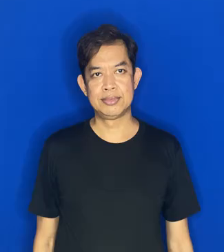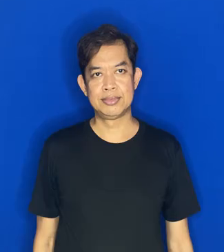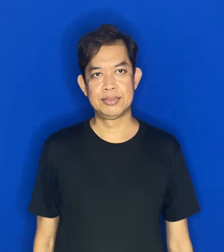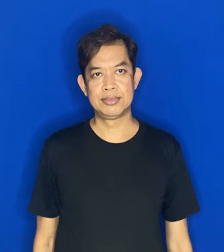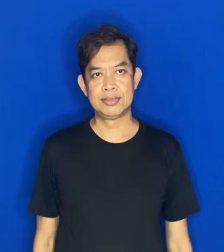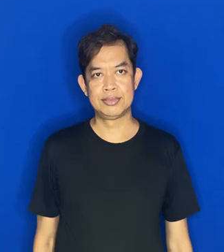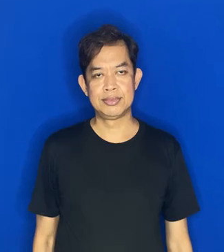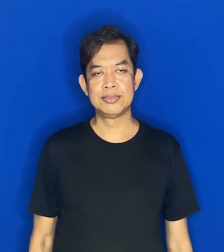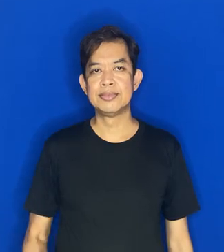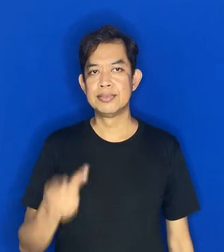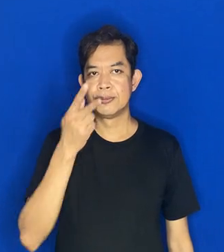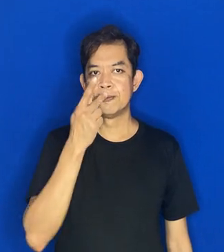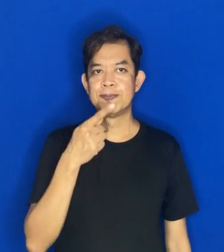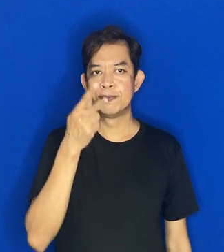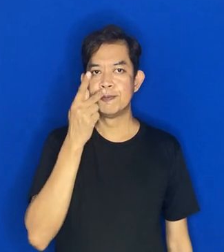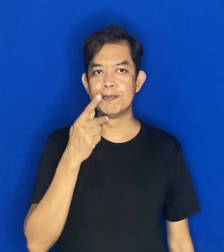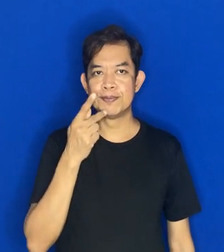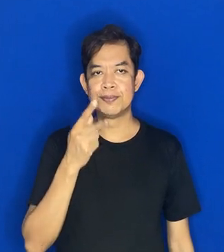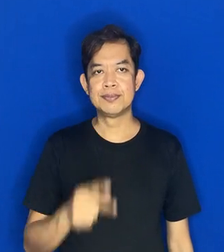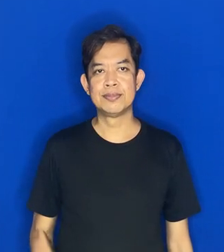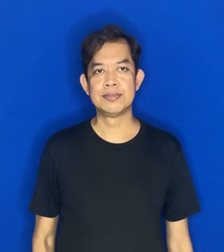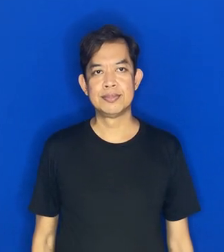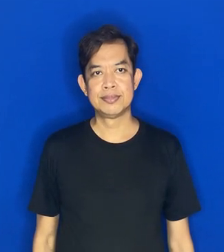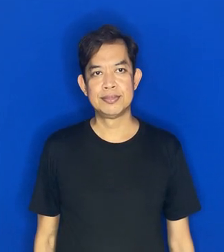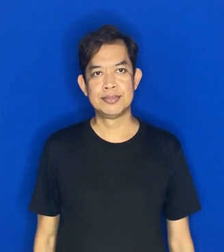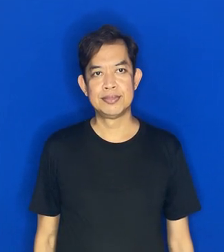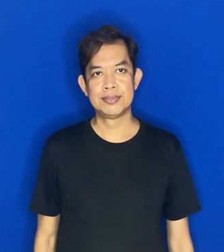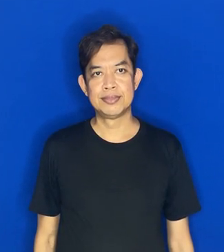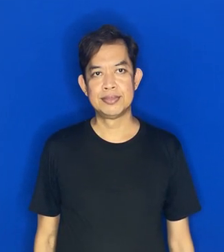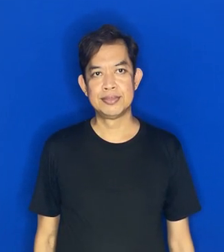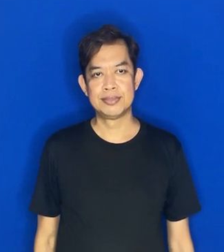pink